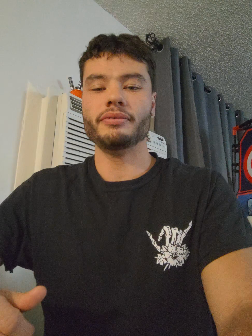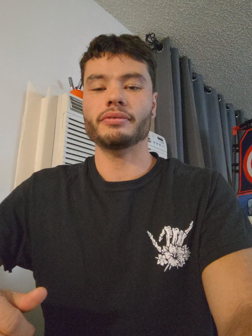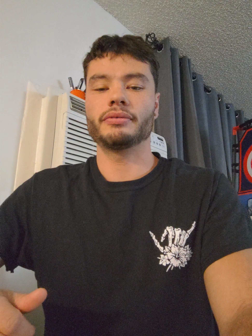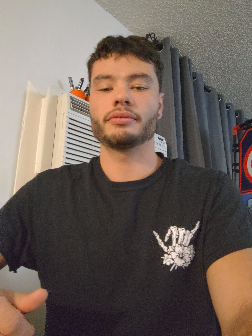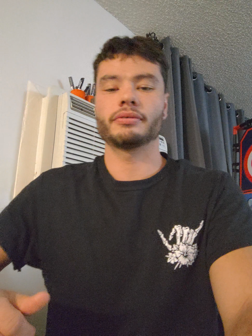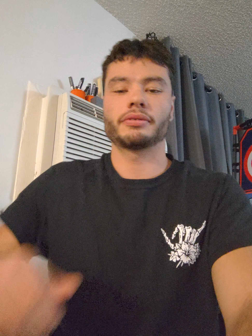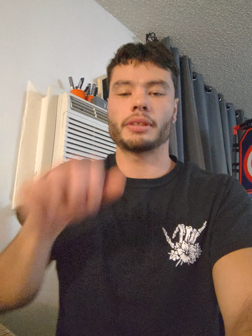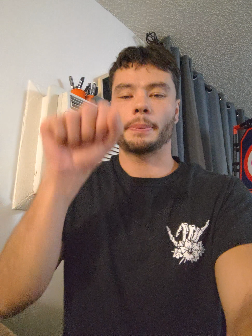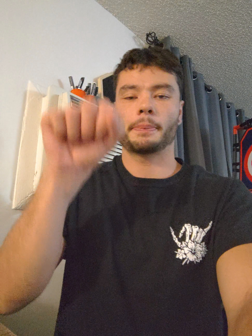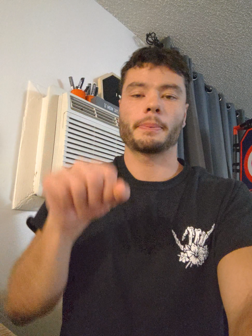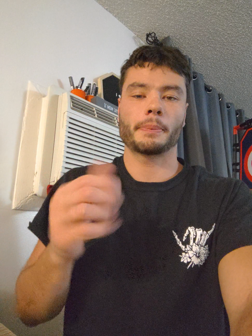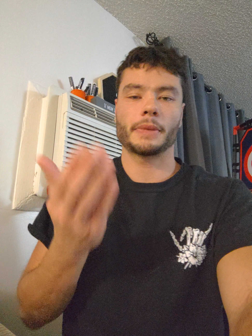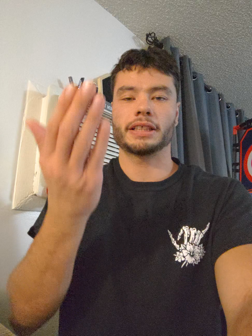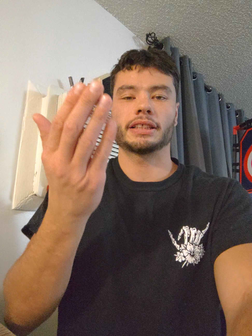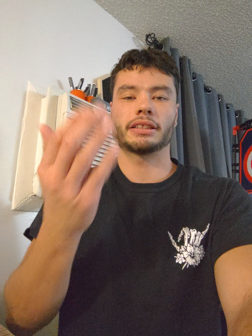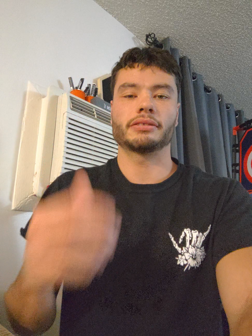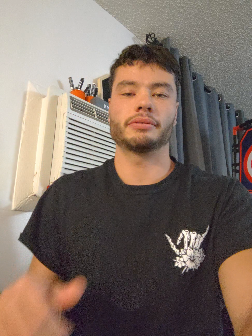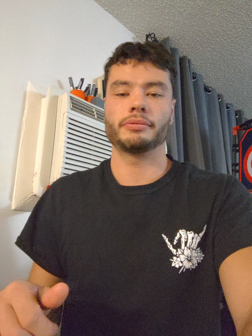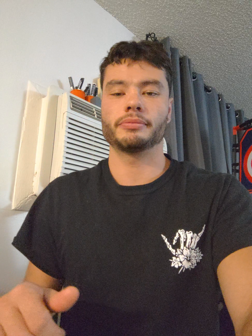mitten